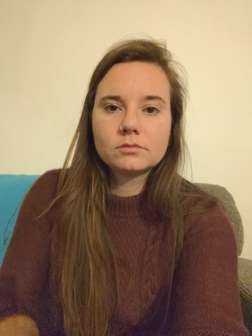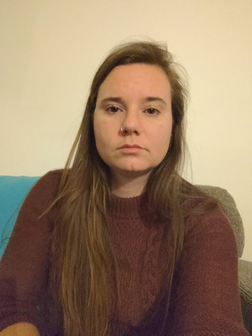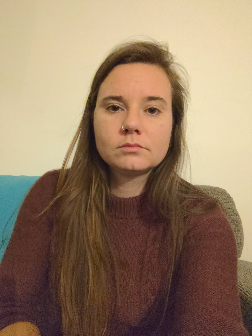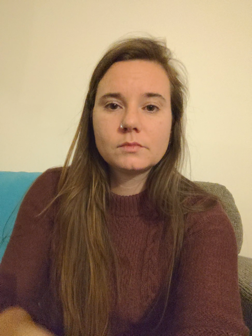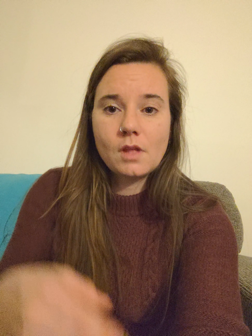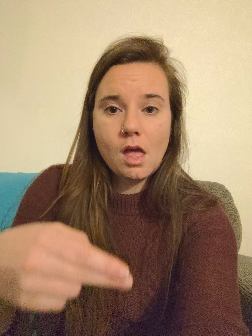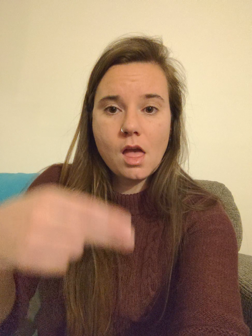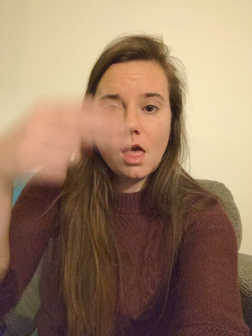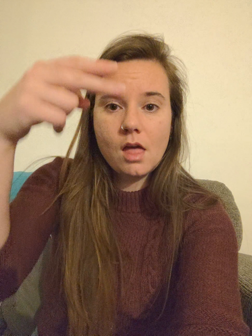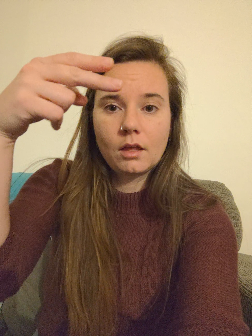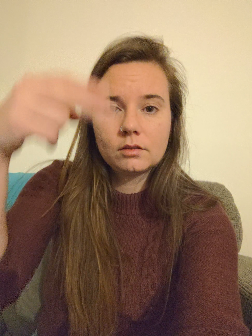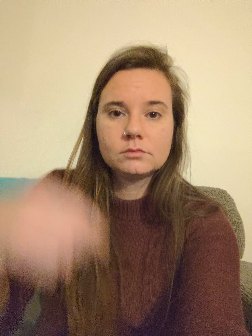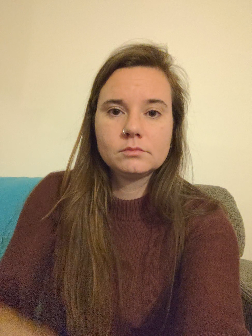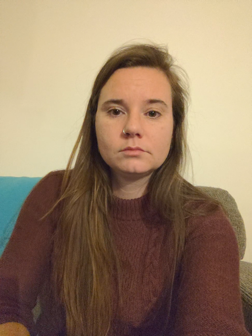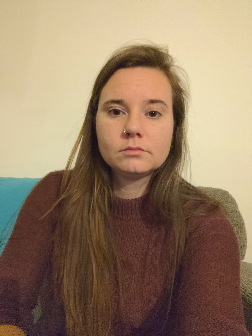high